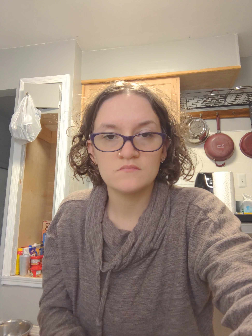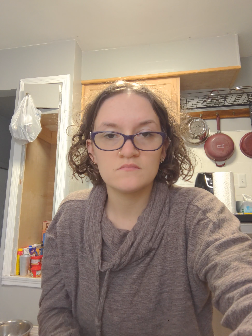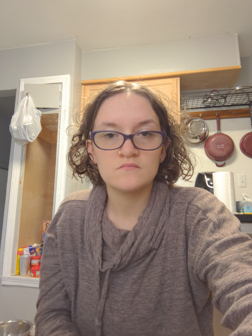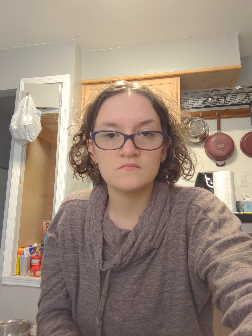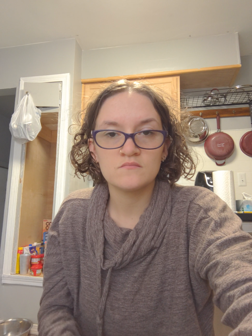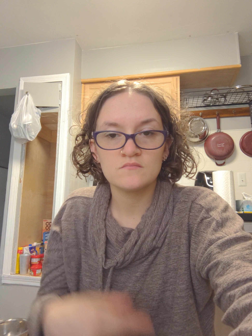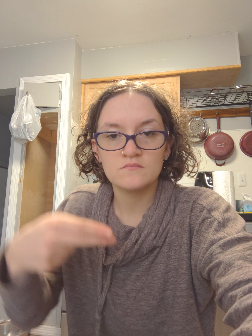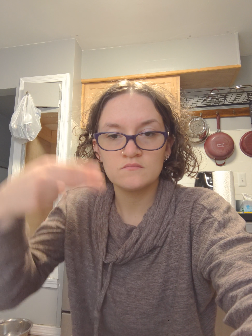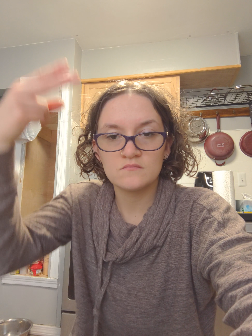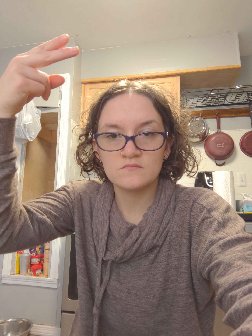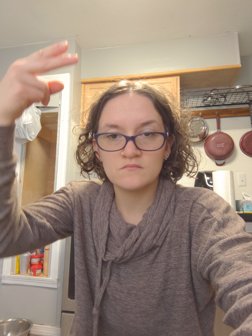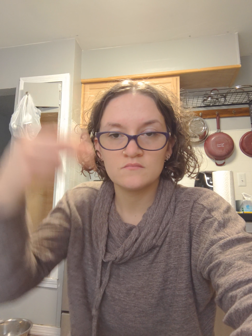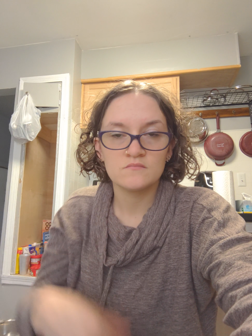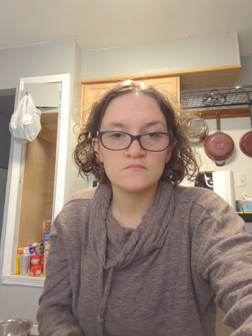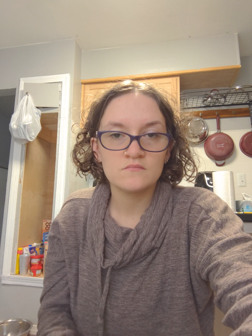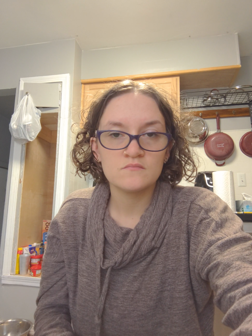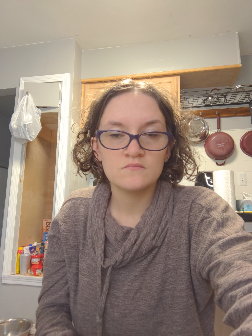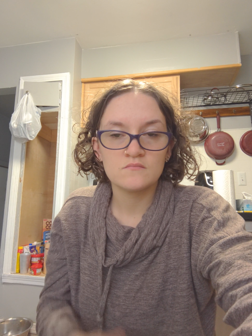high